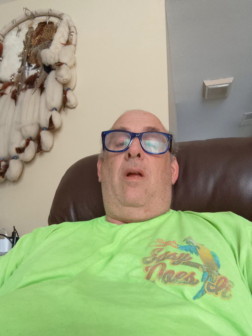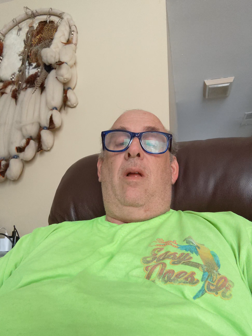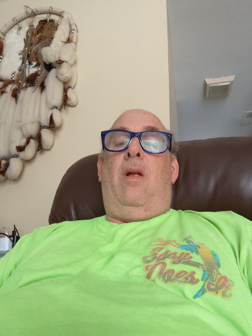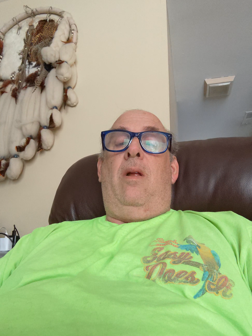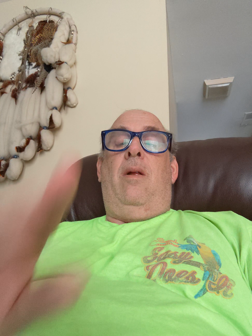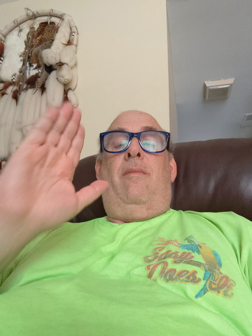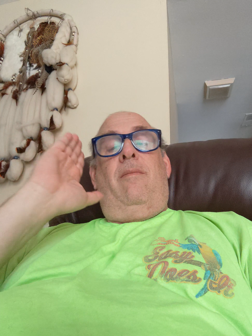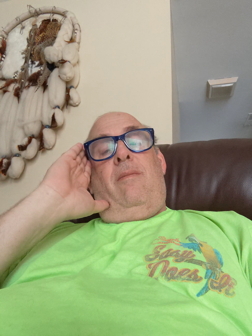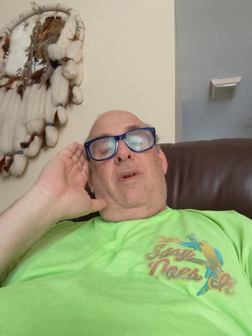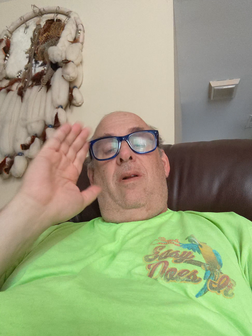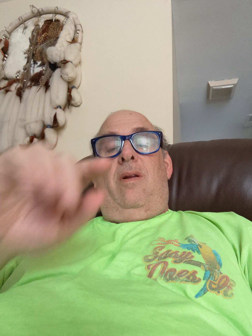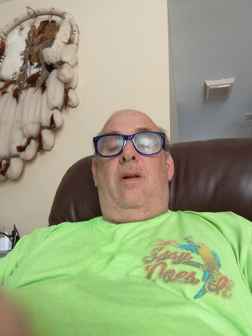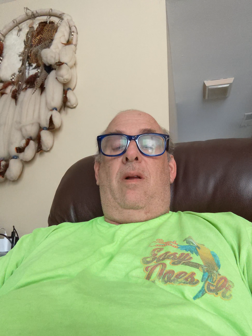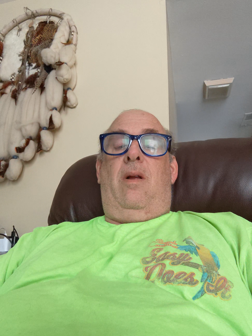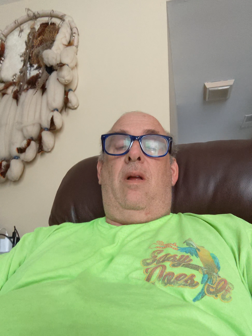bed